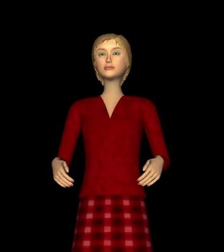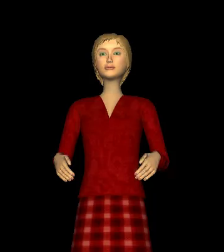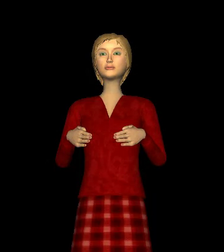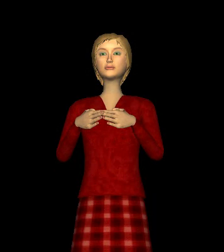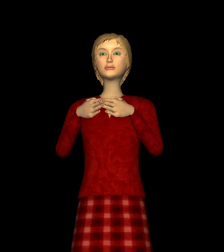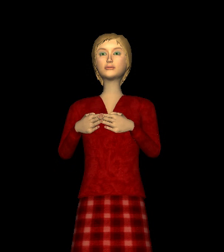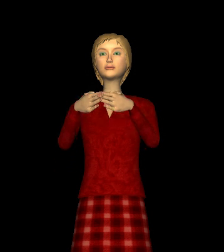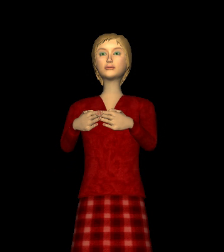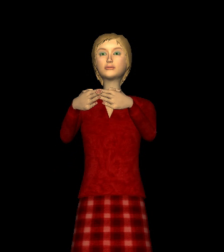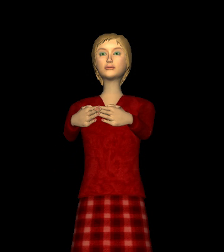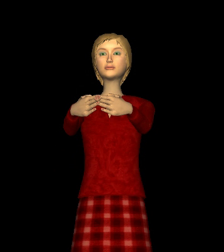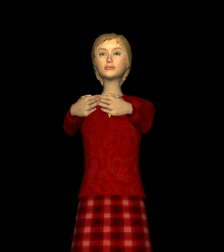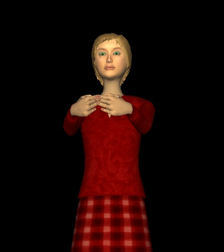قارب